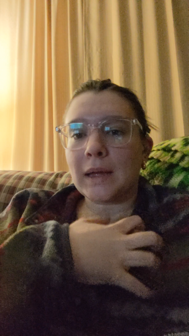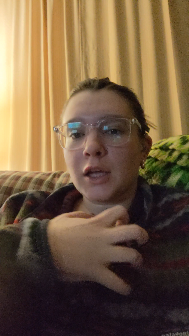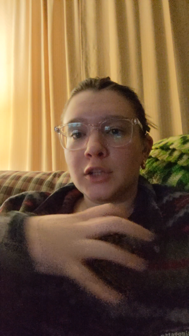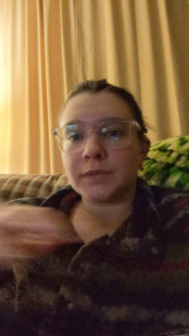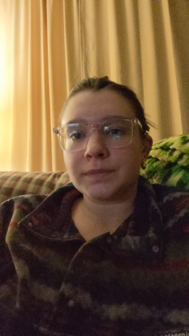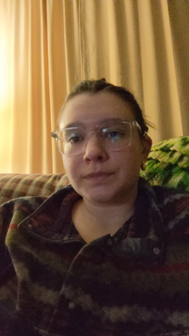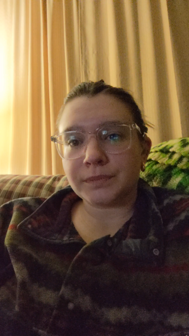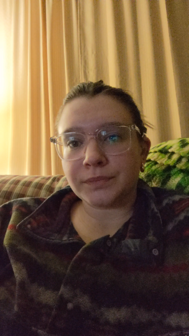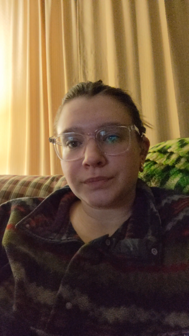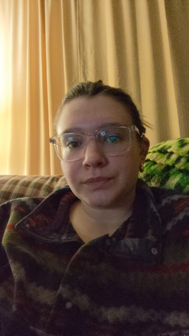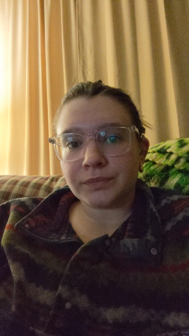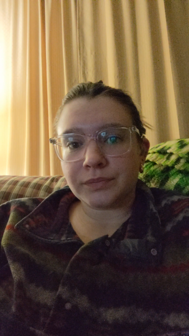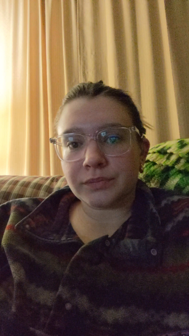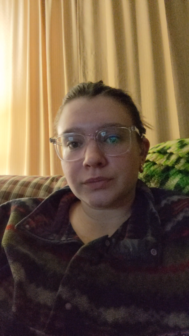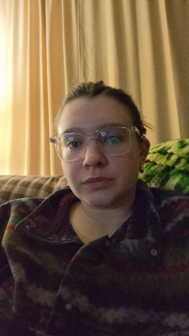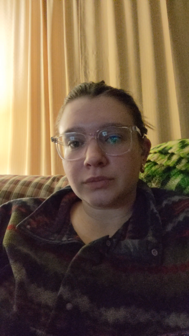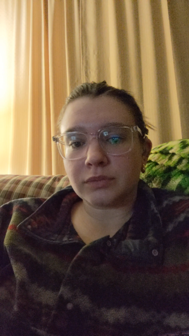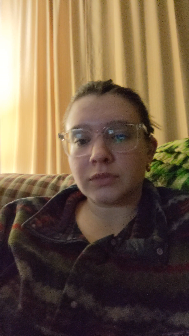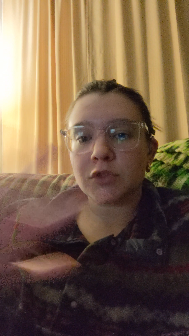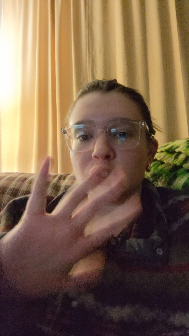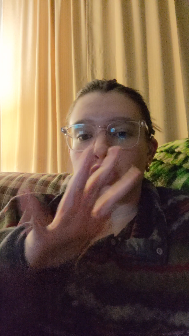cheese